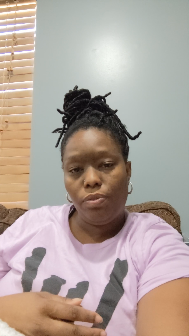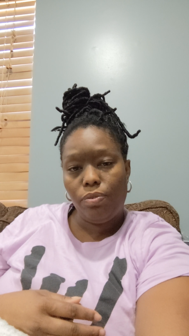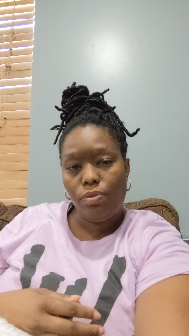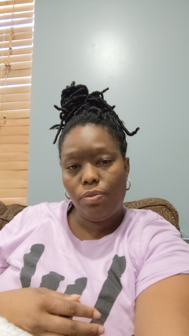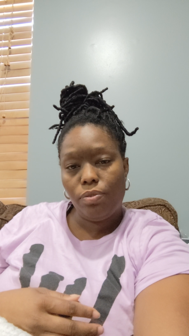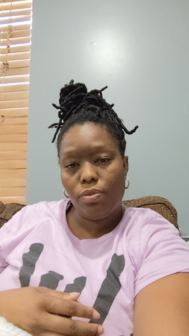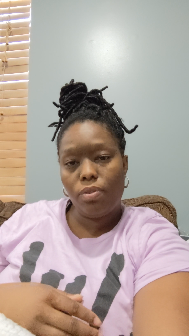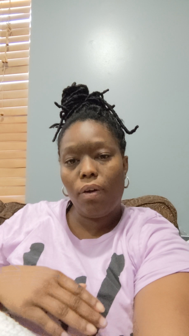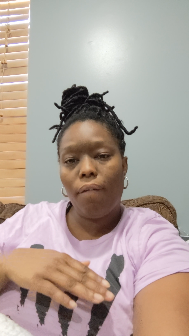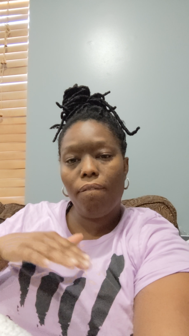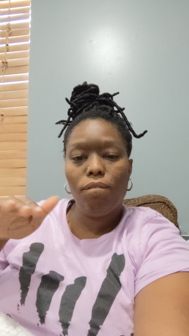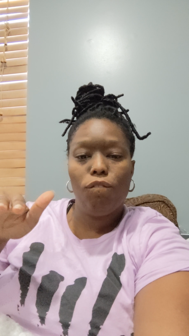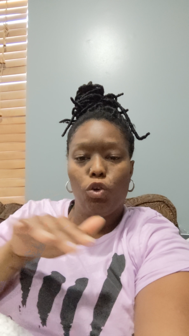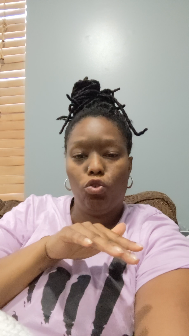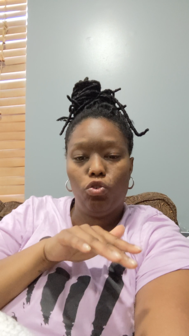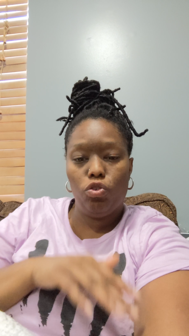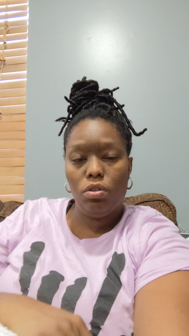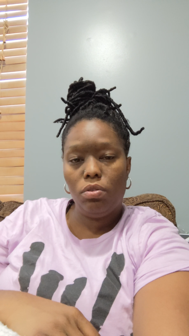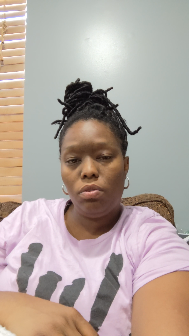full